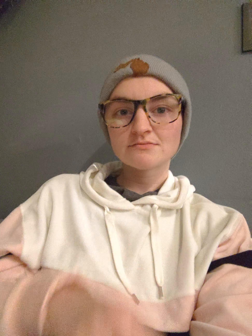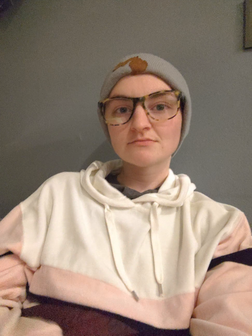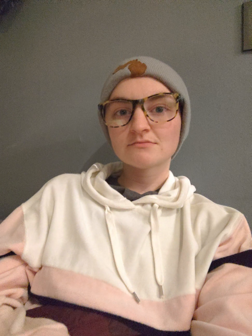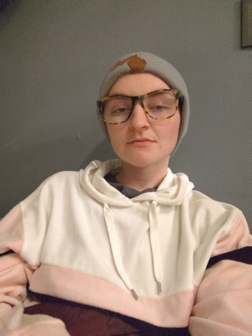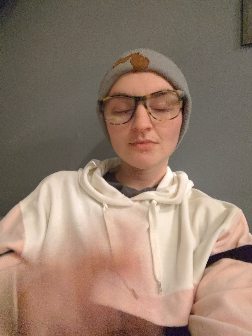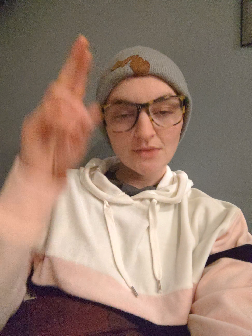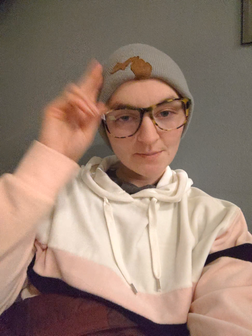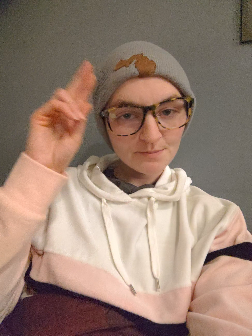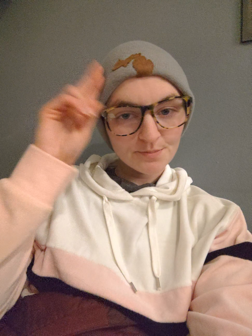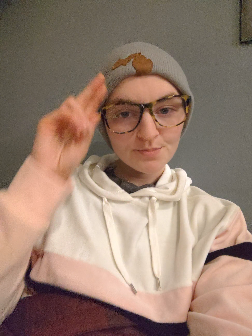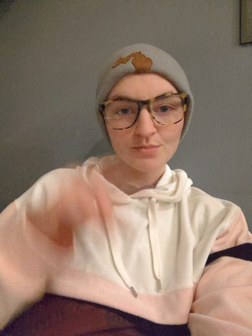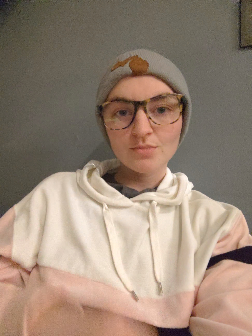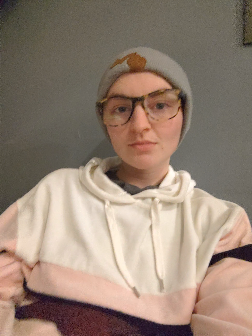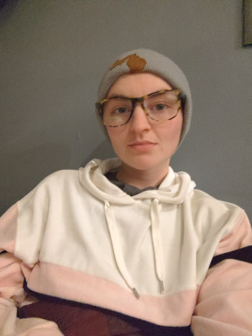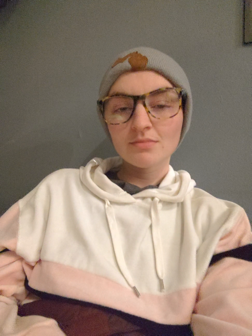uncle